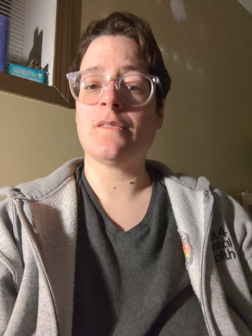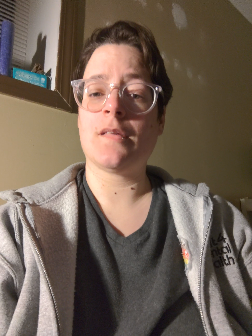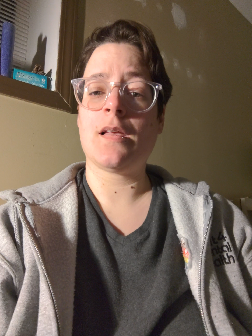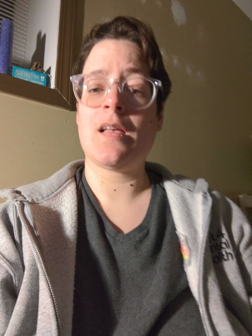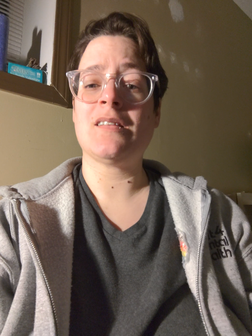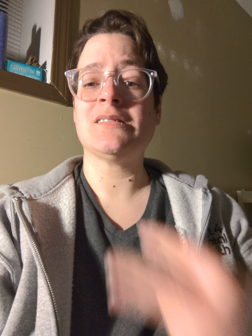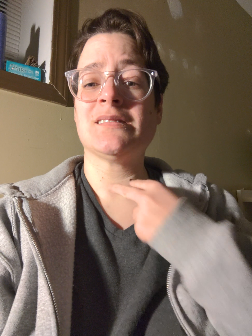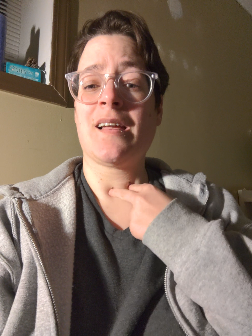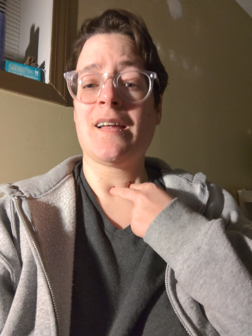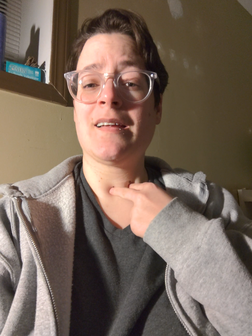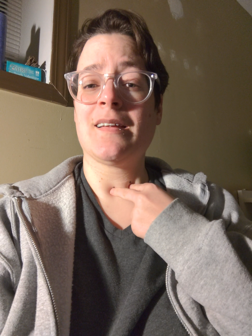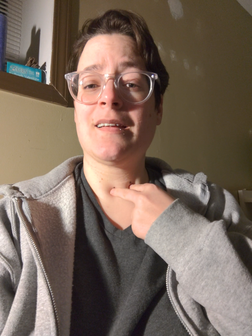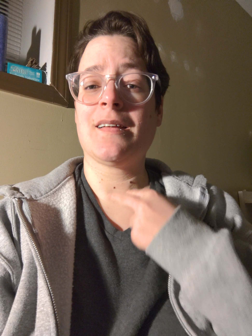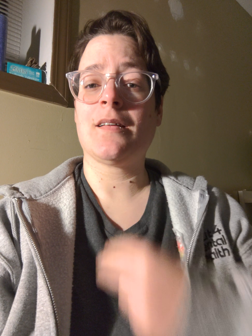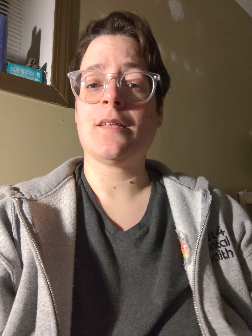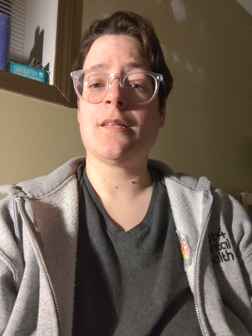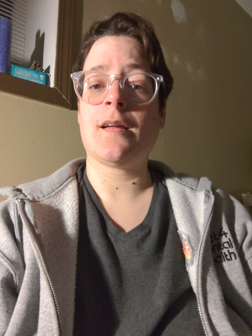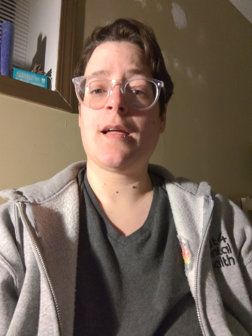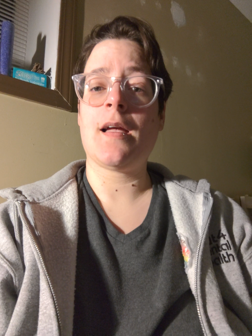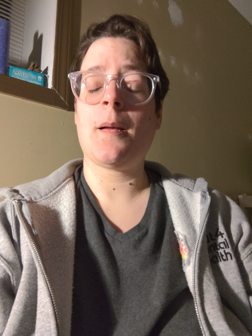stuck